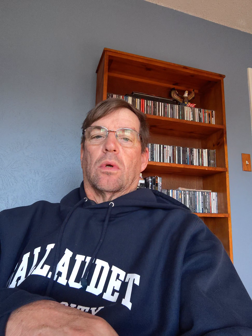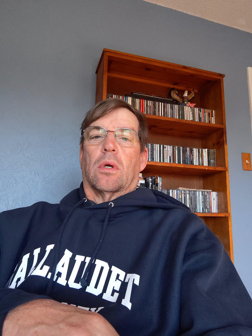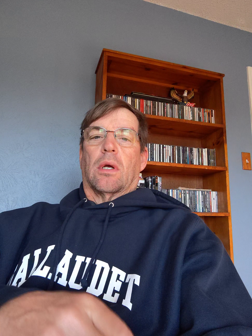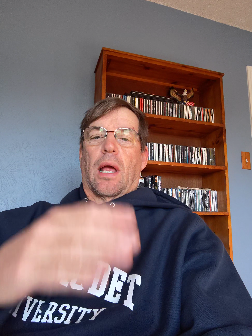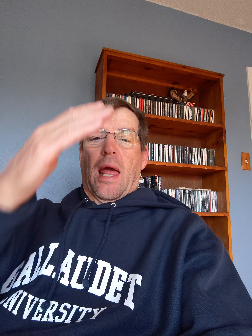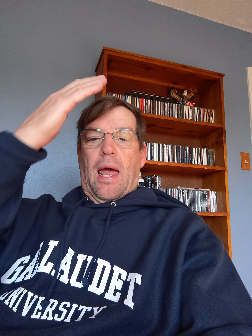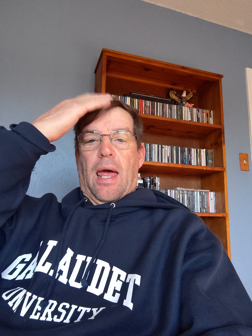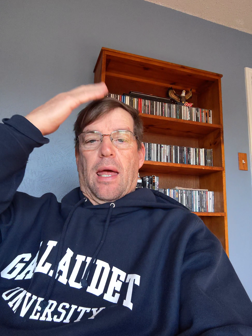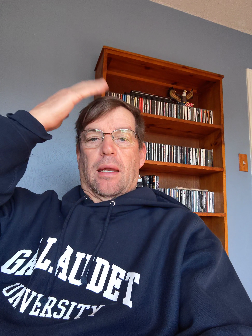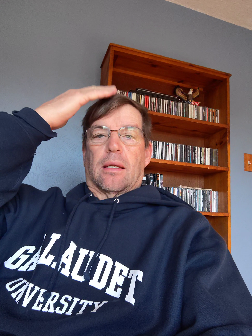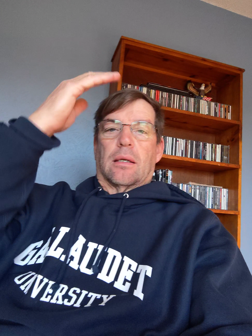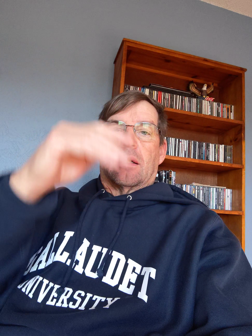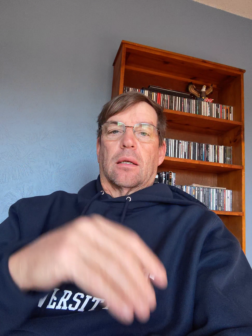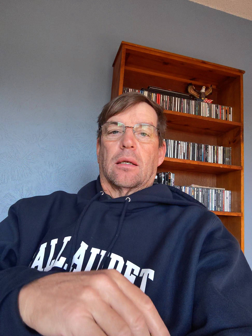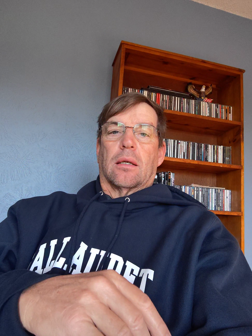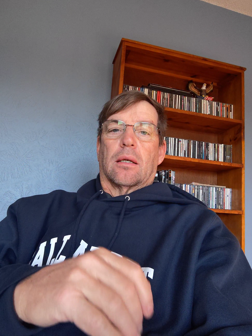hat